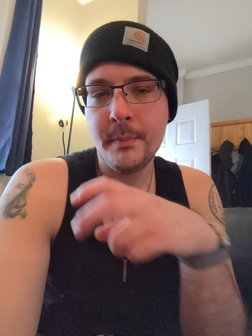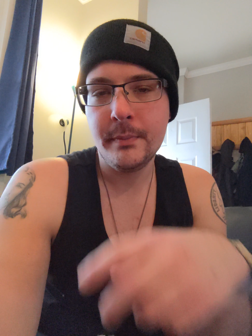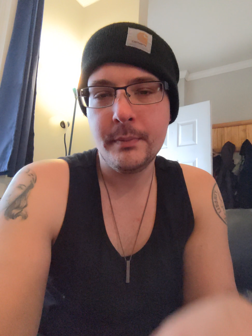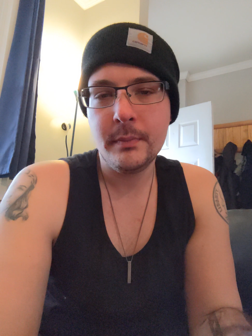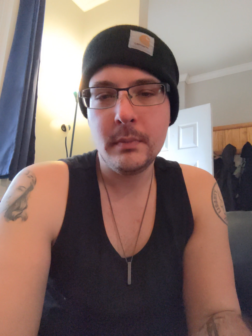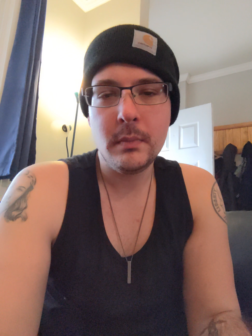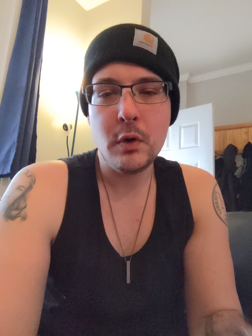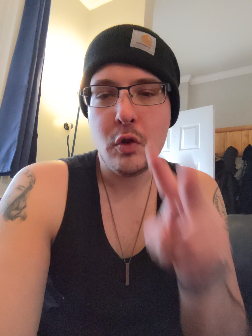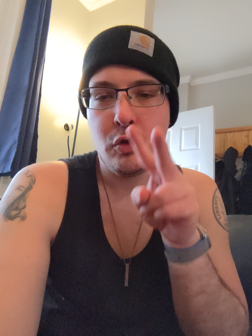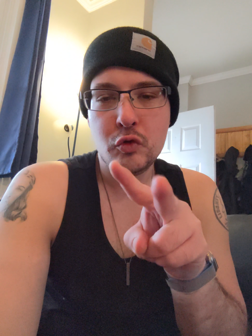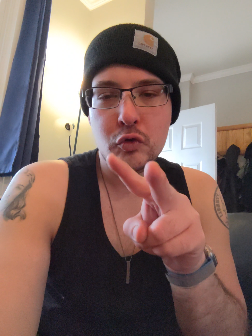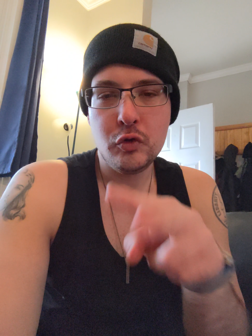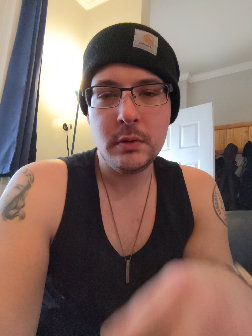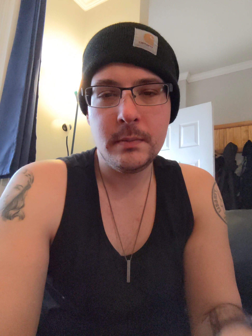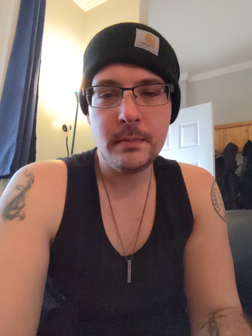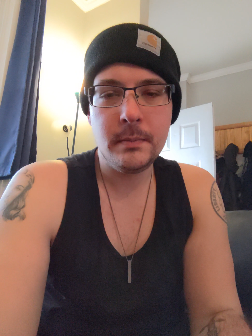look